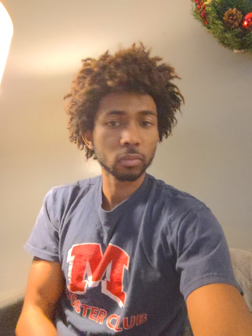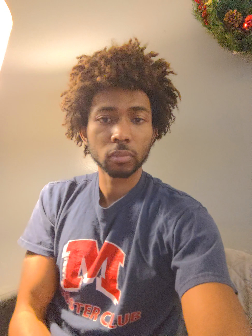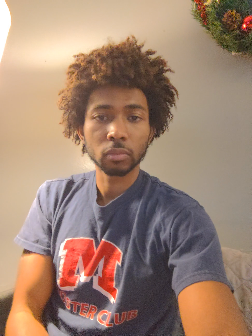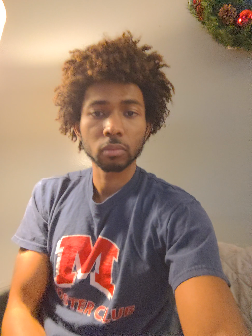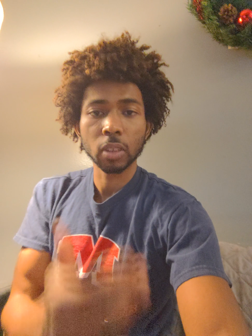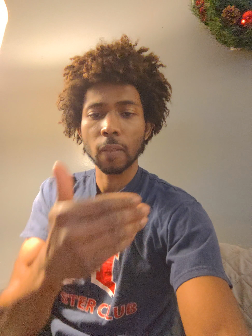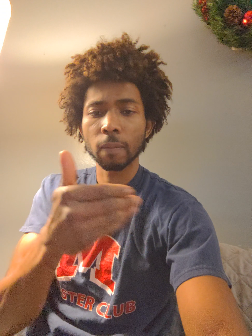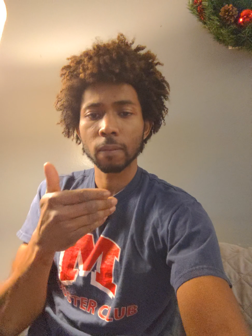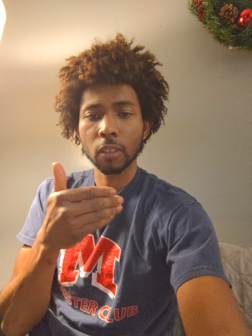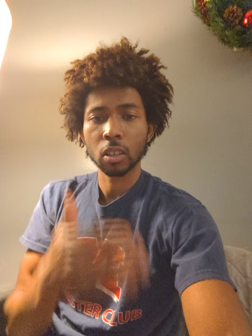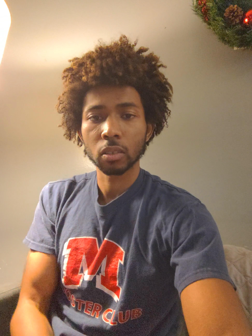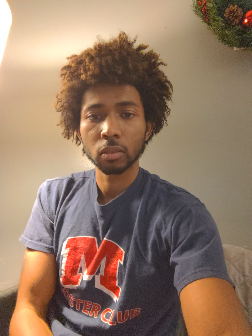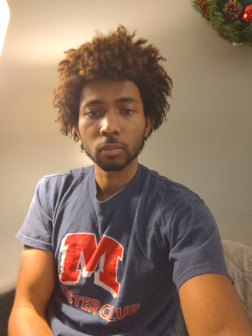before